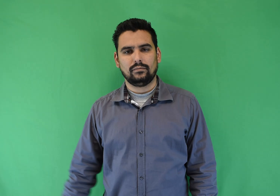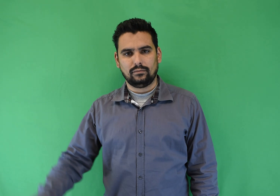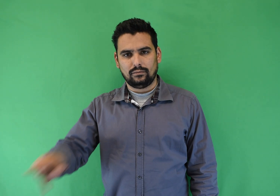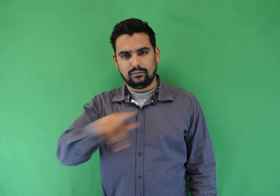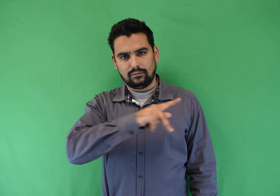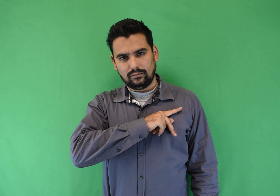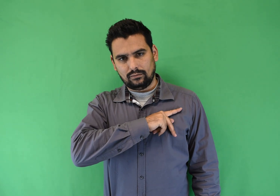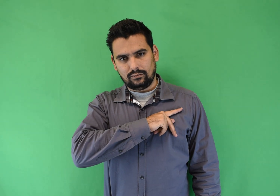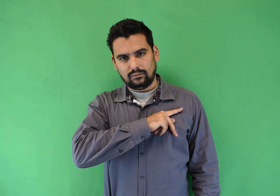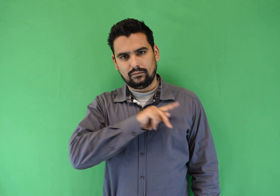mi